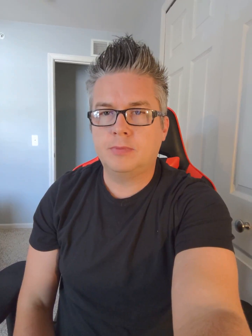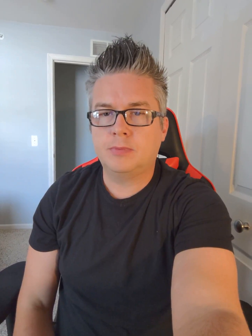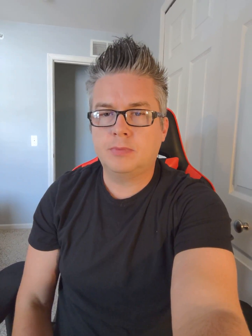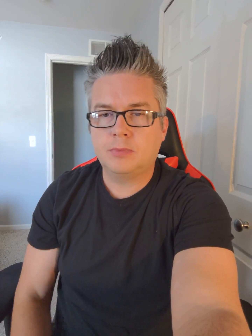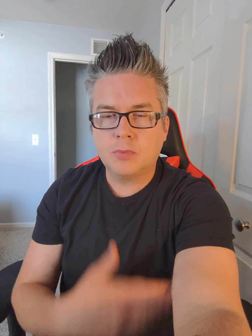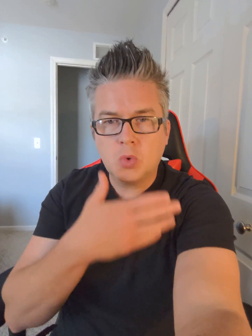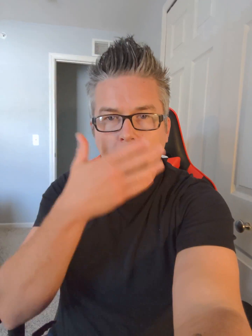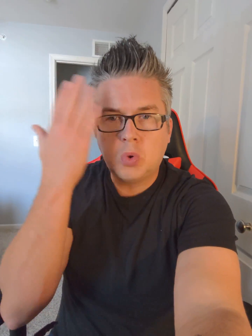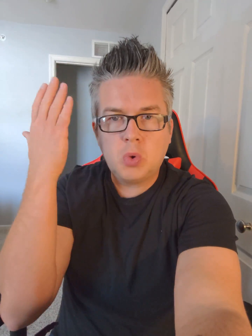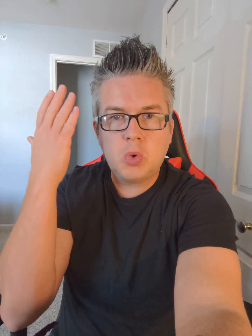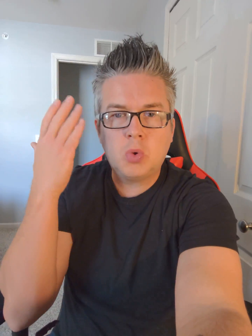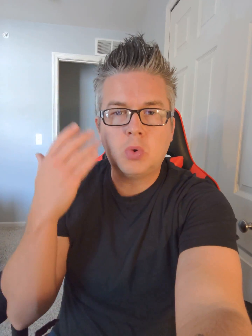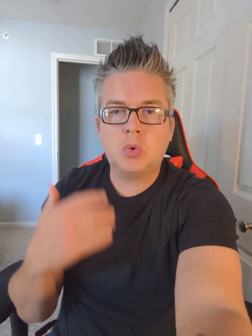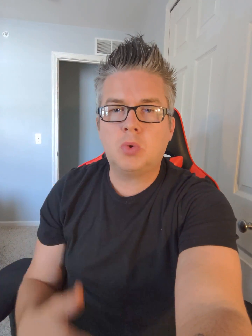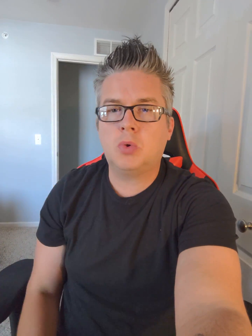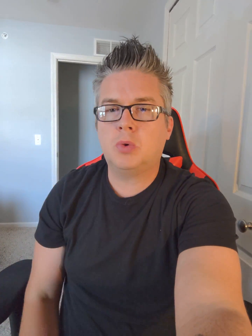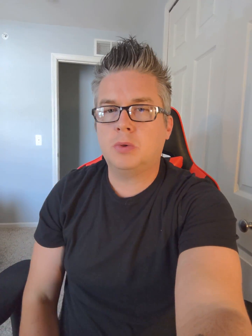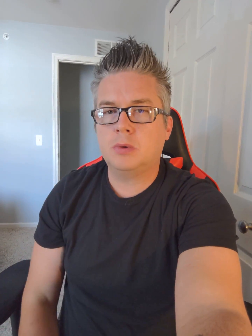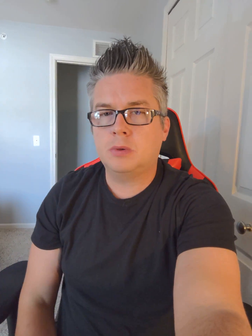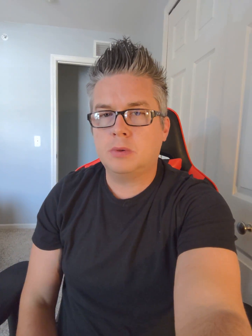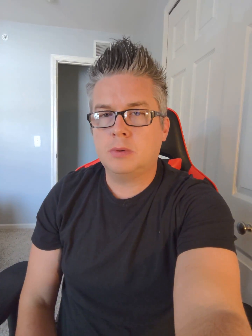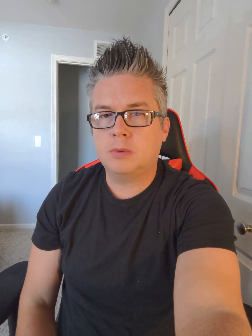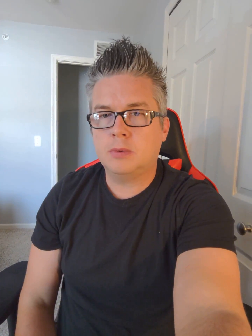all gone